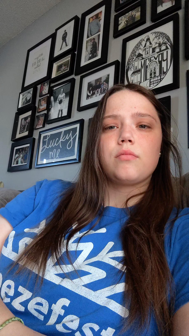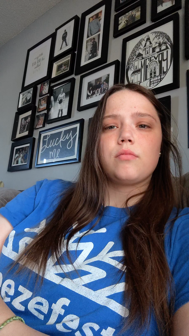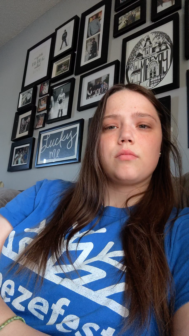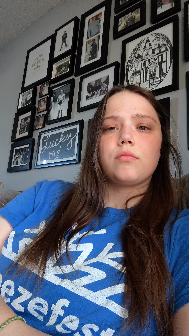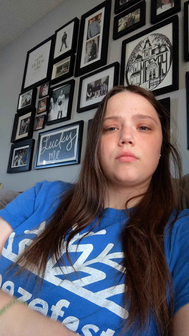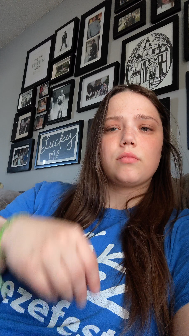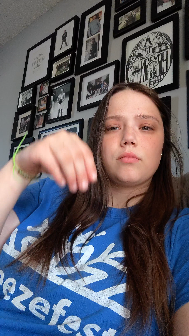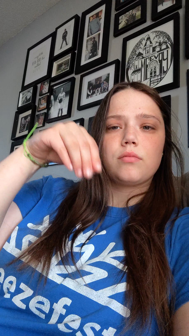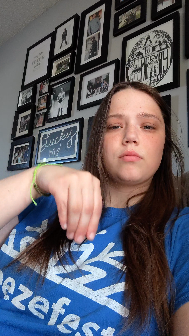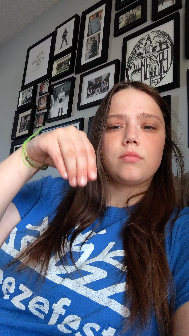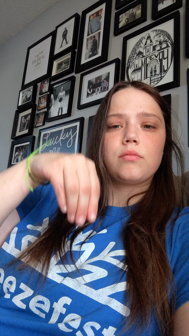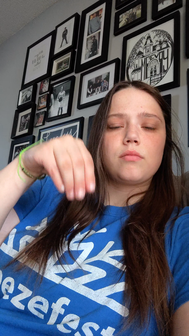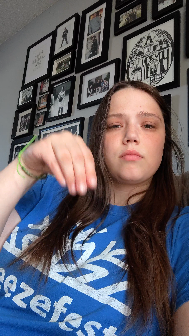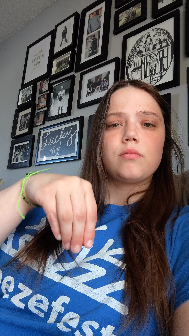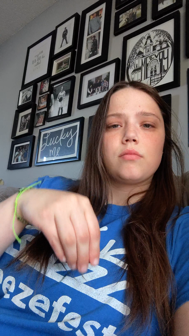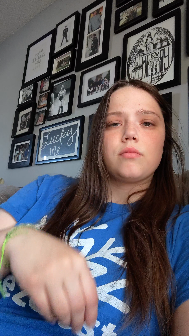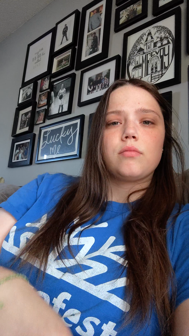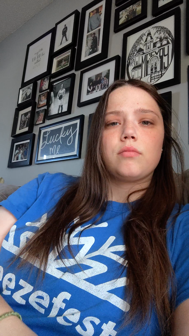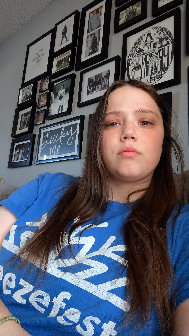inside